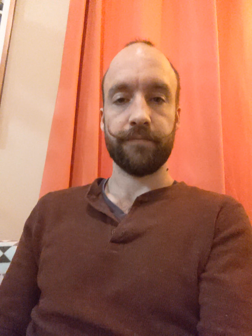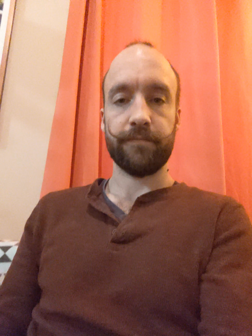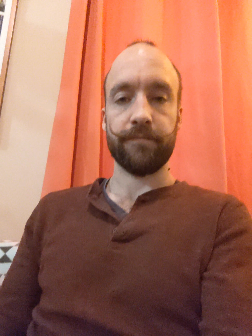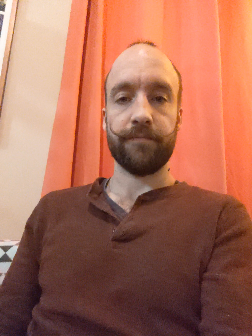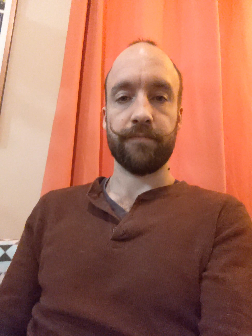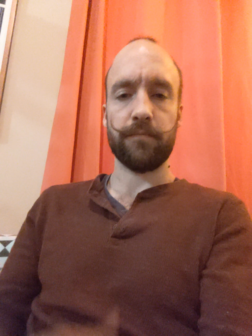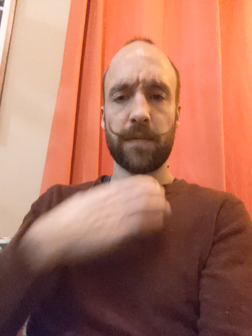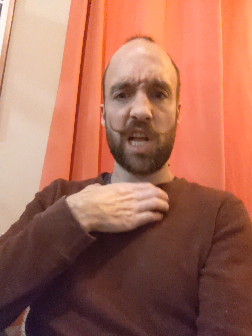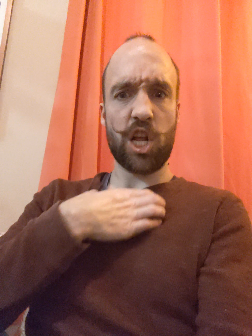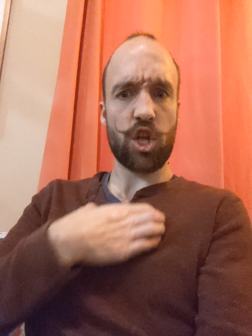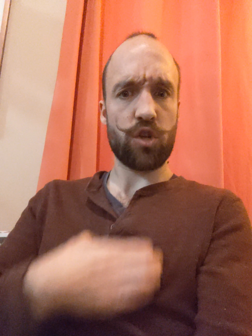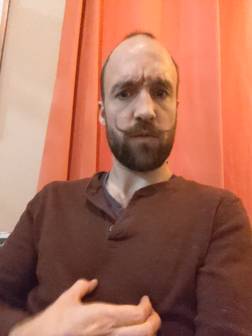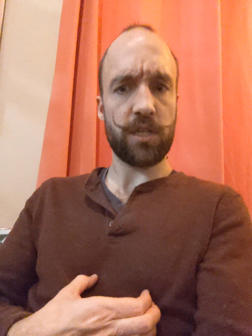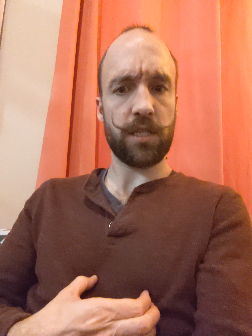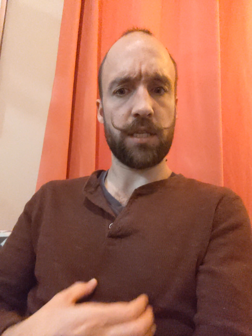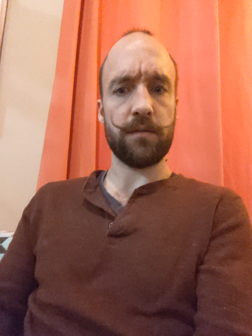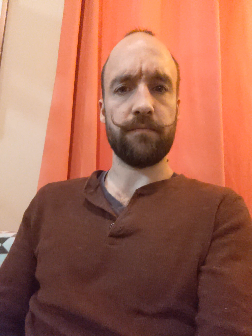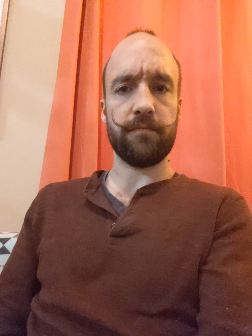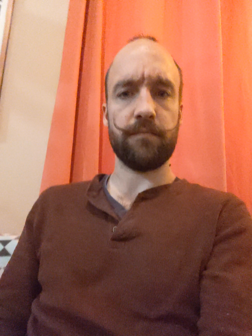hungry